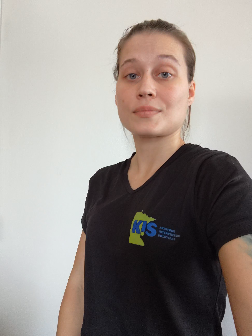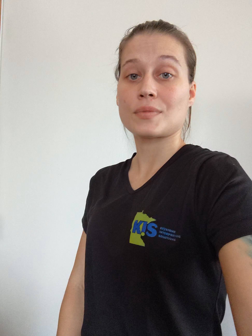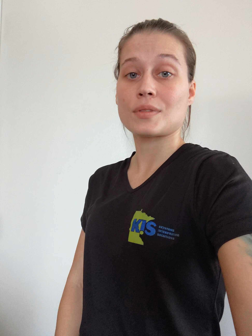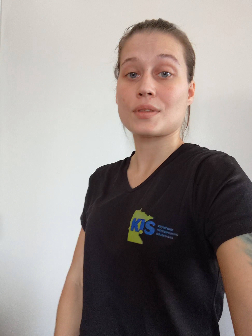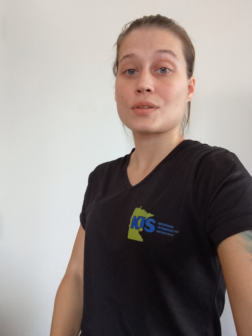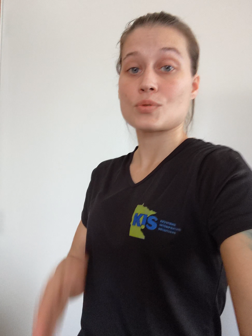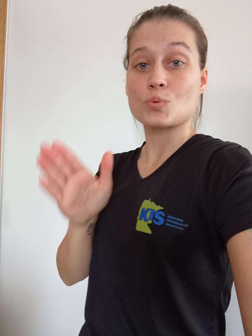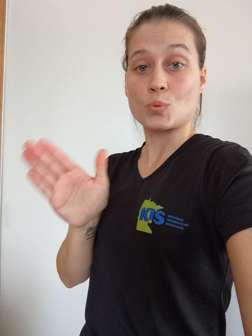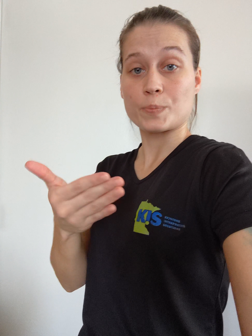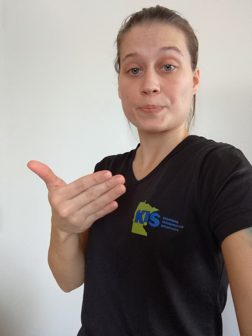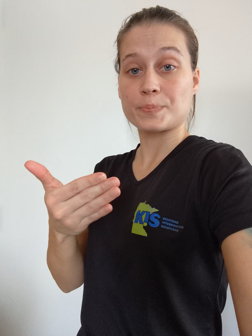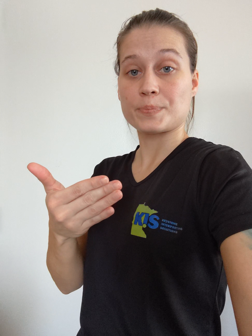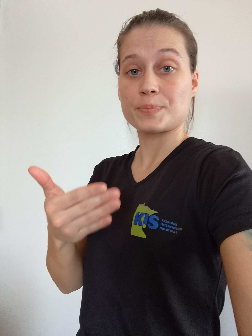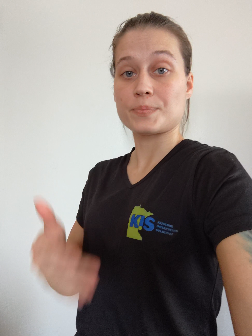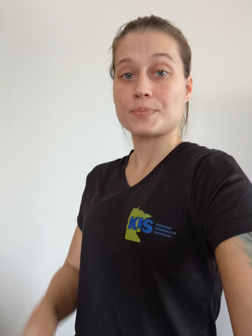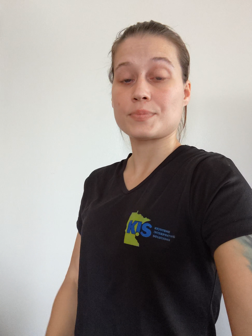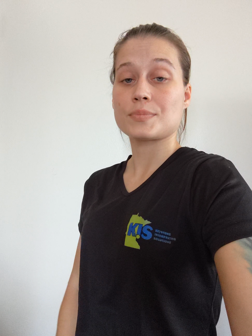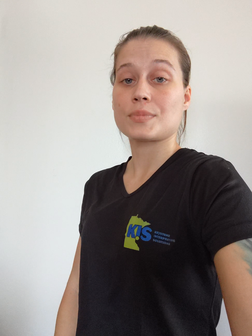room